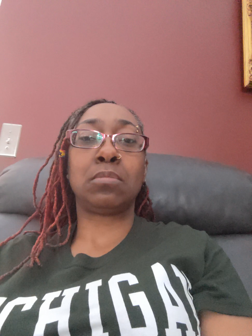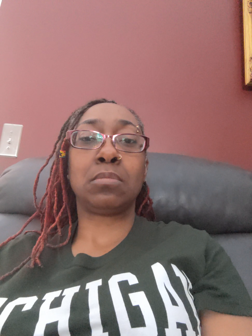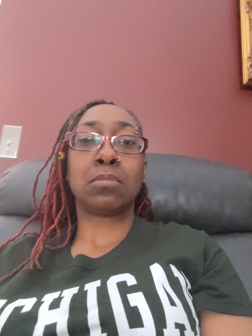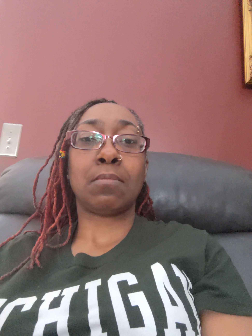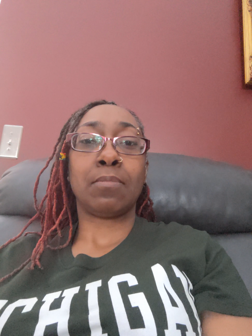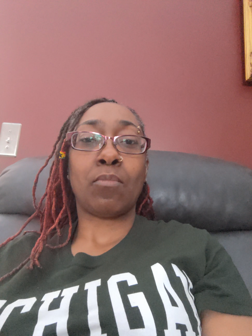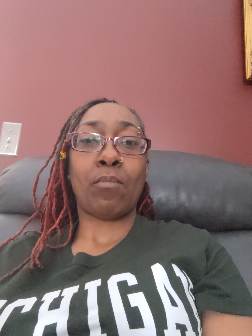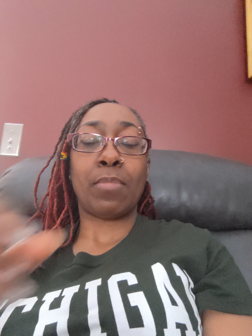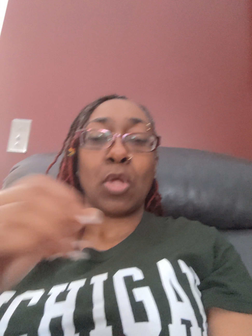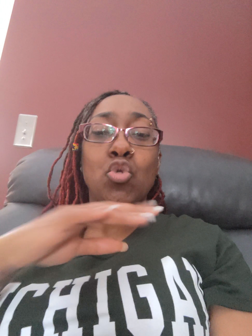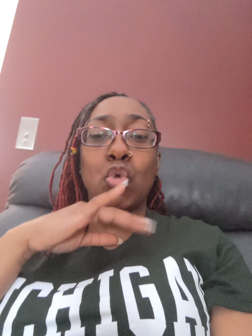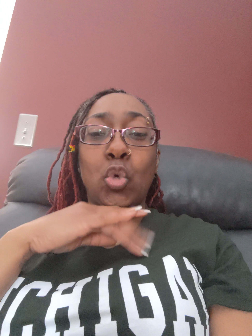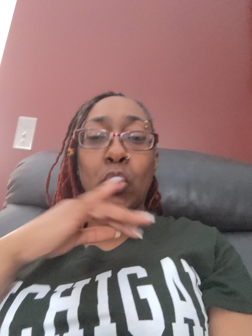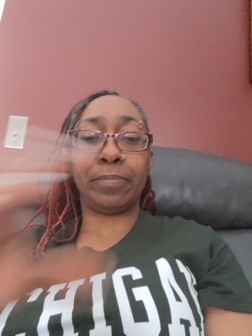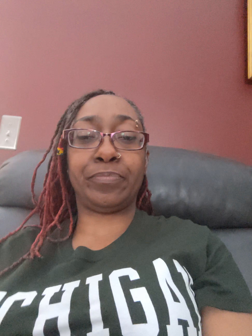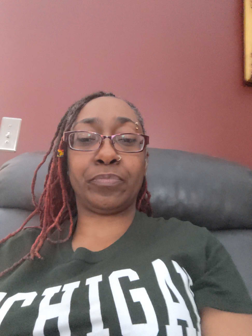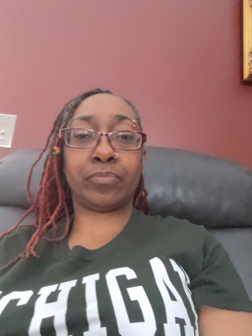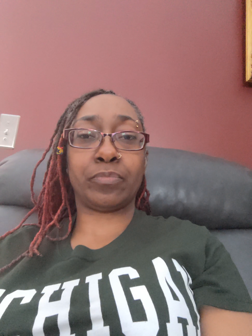dirty